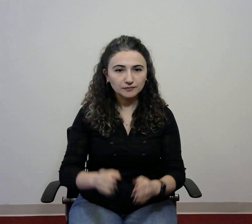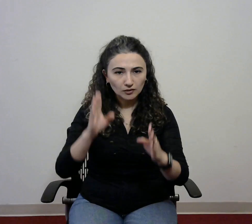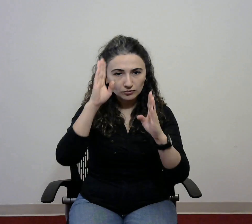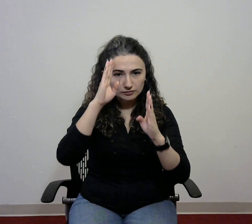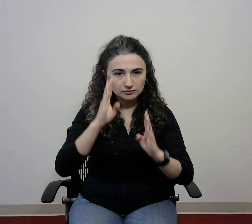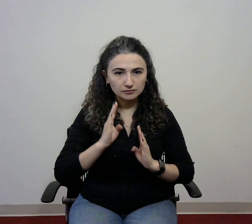ünvanli